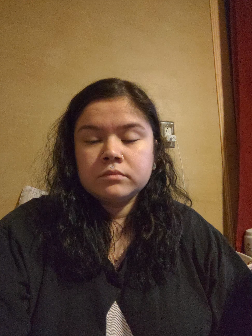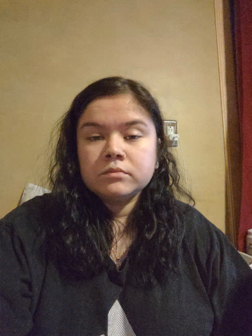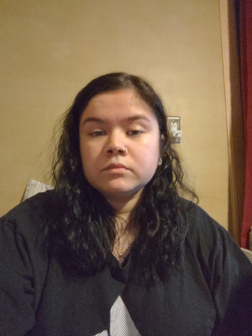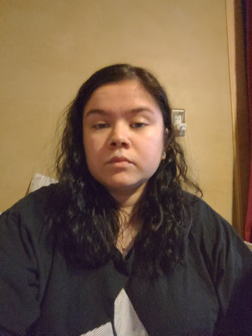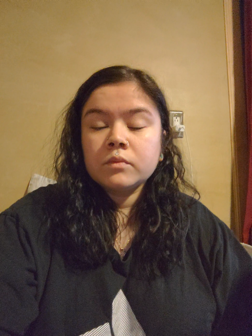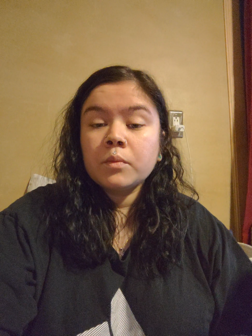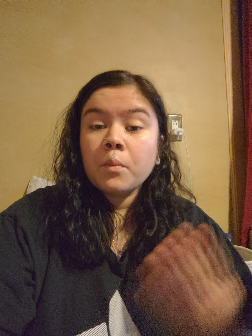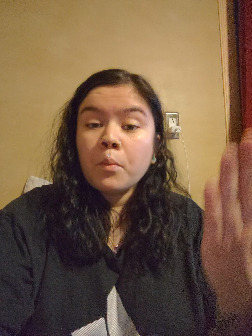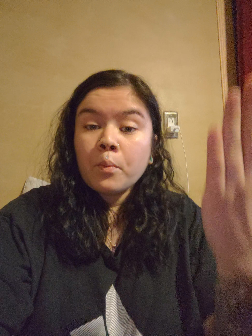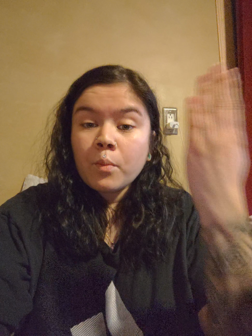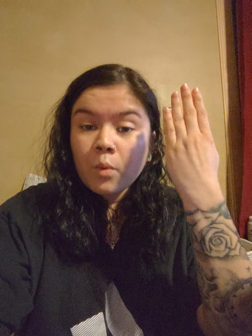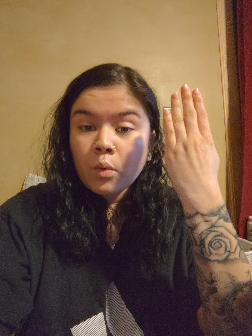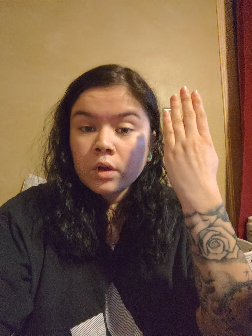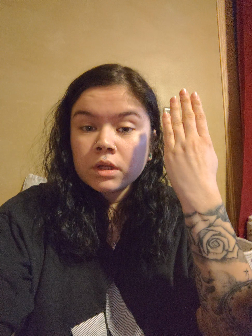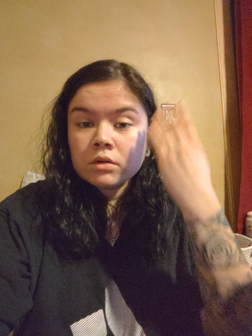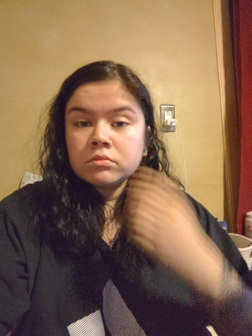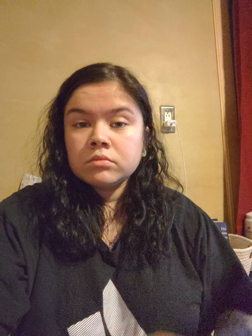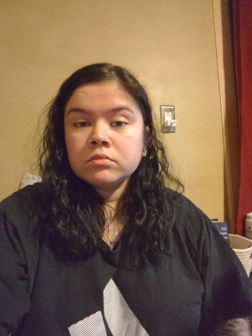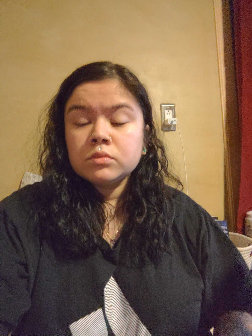morning